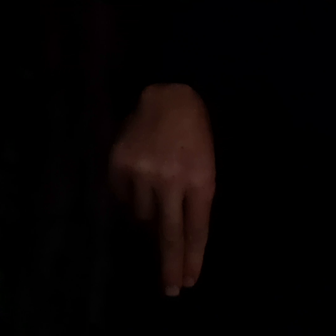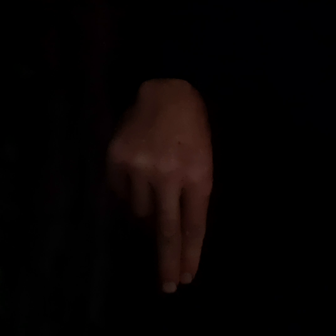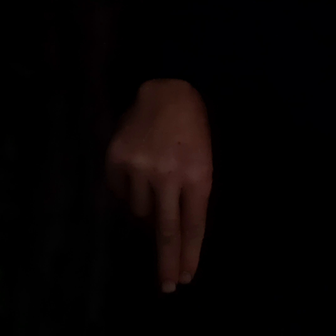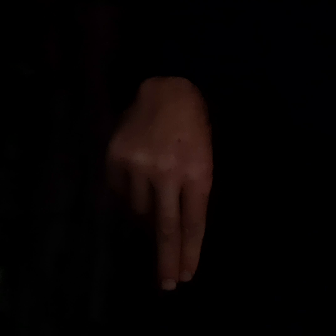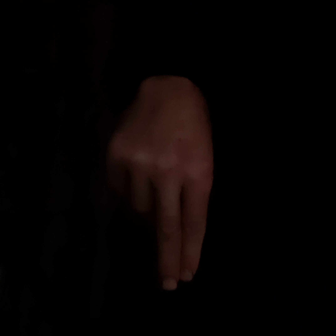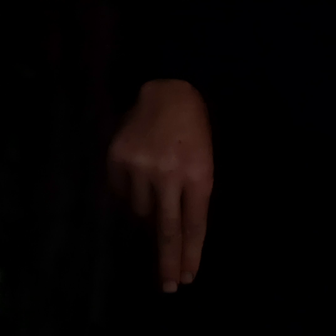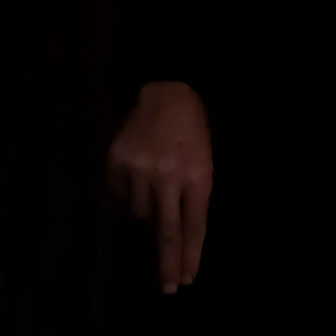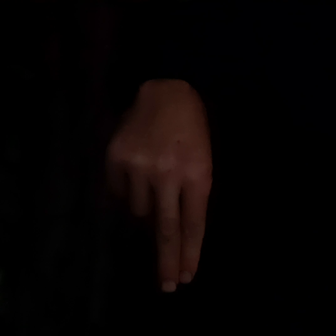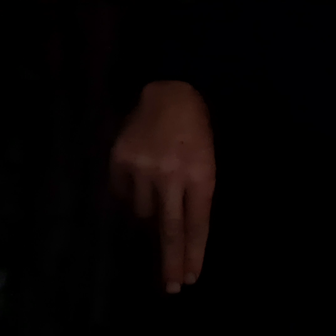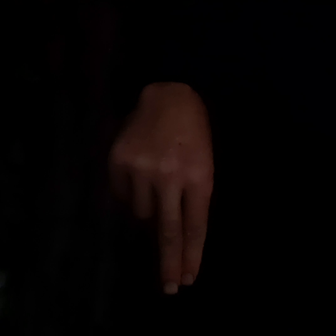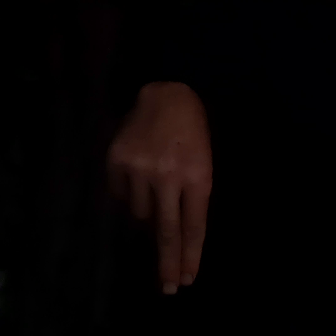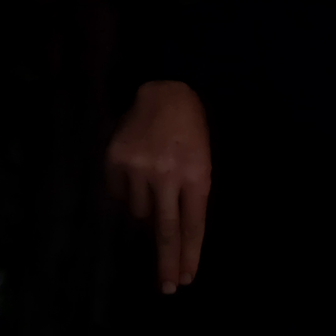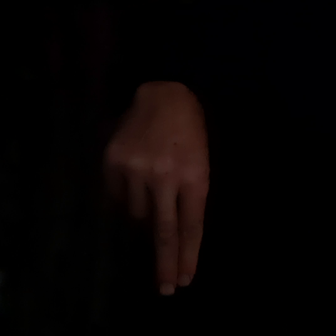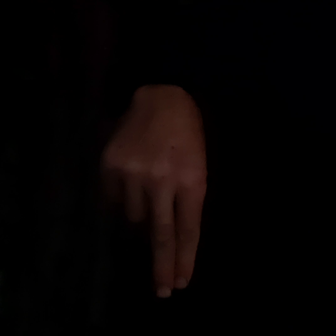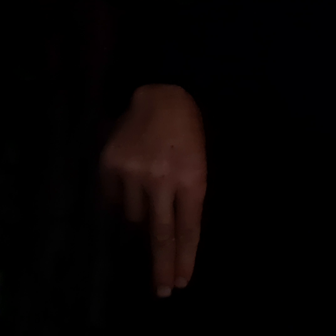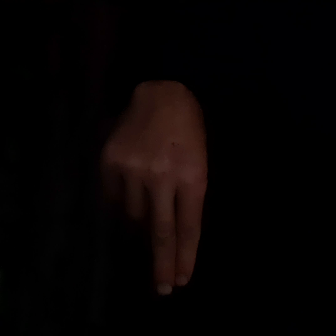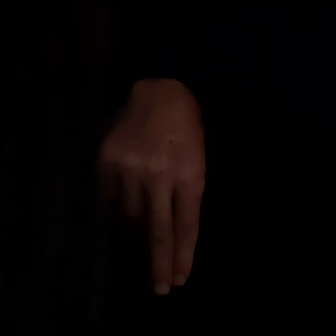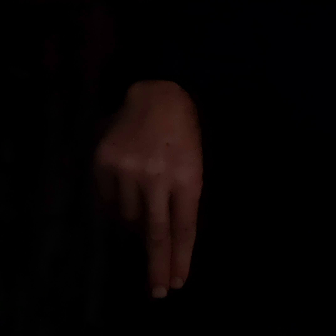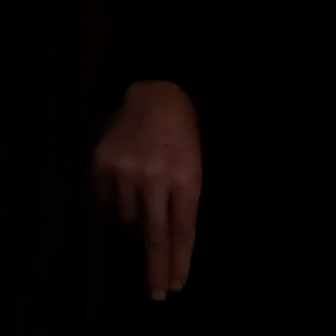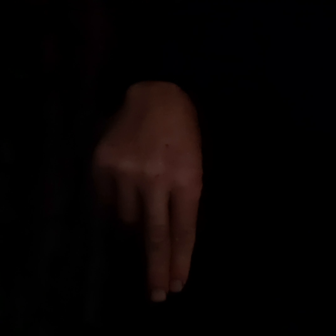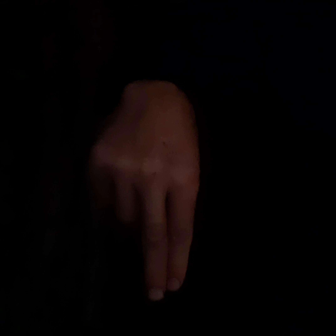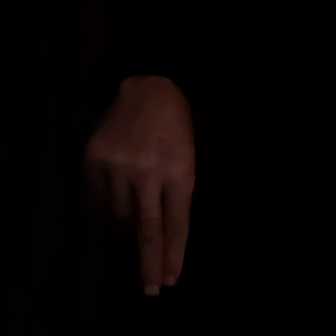П